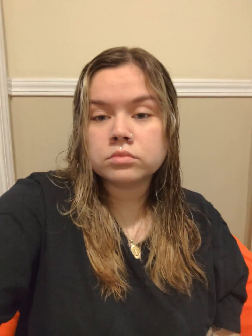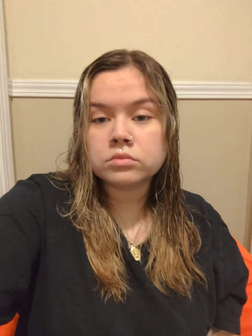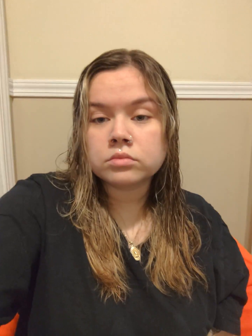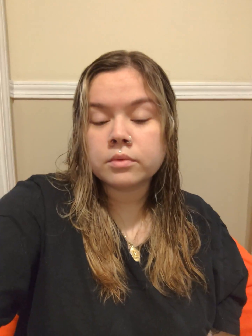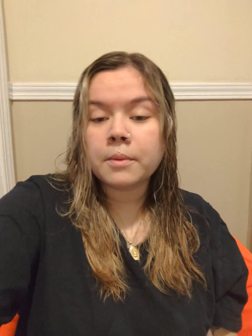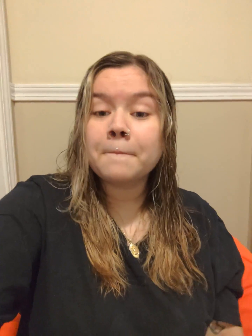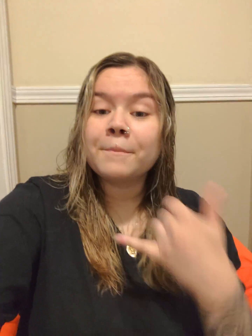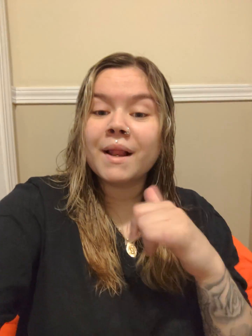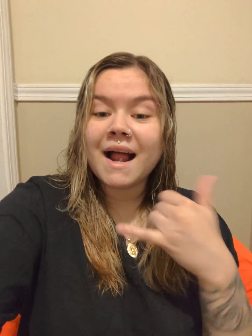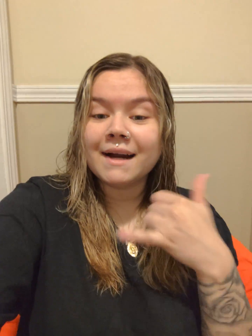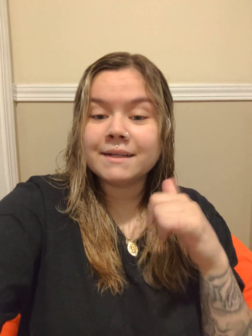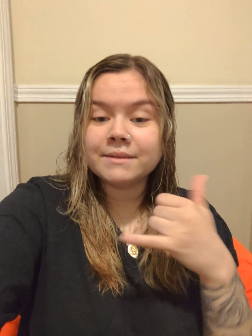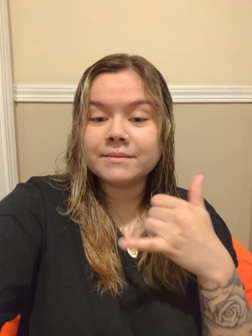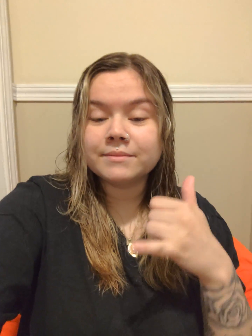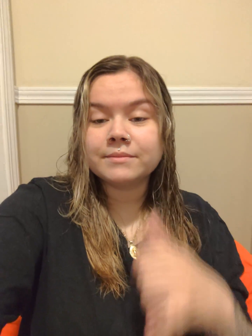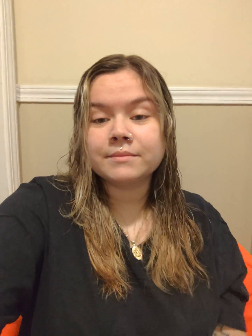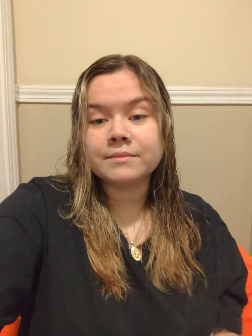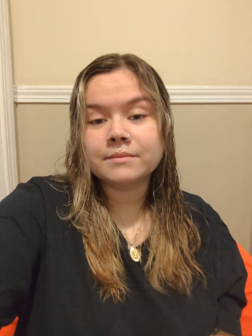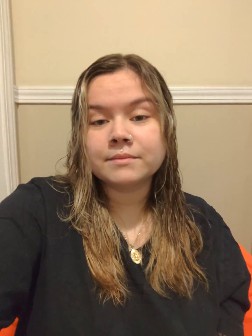play